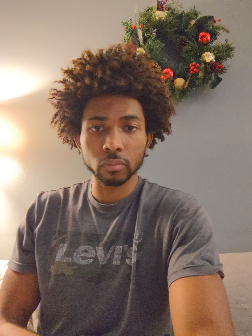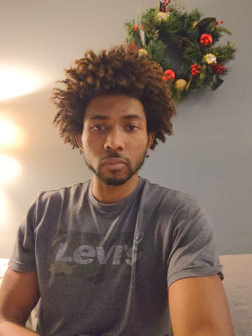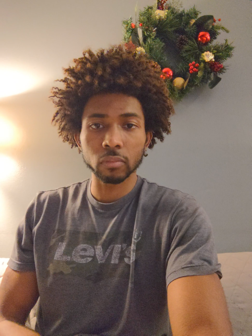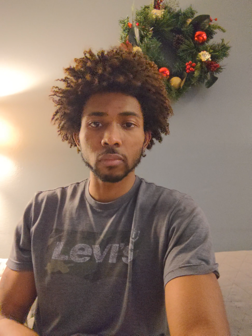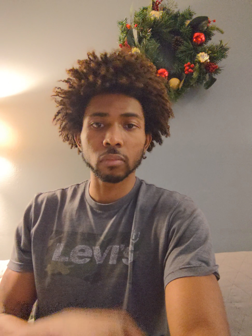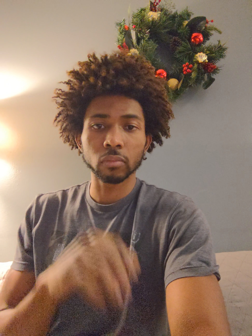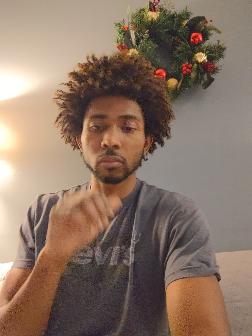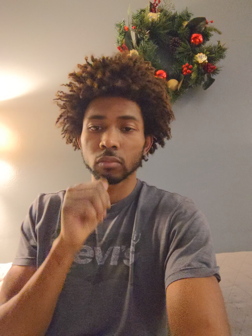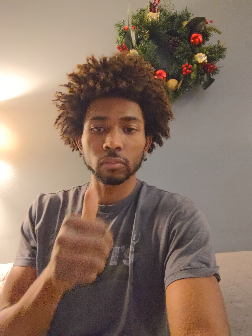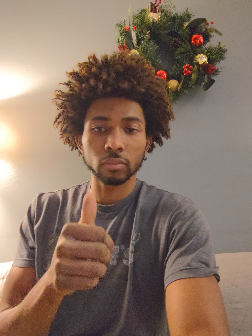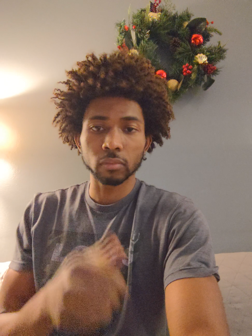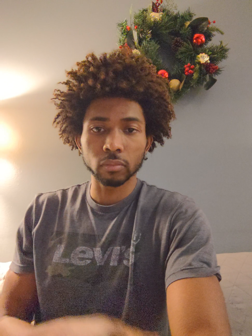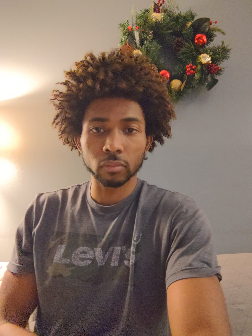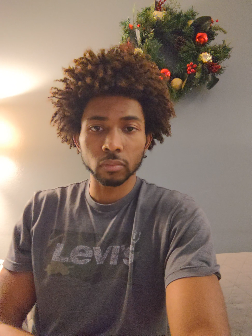not